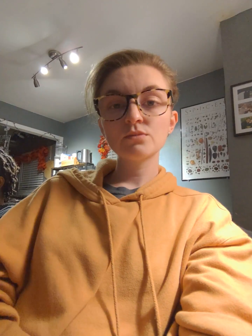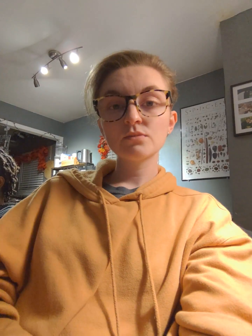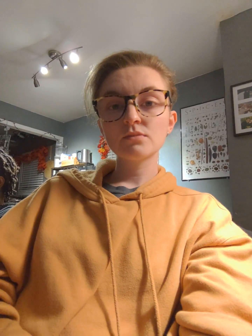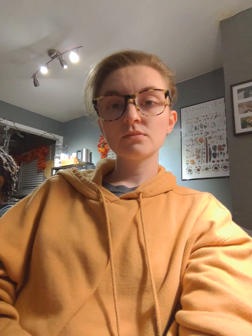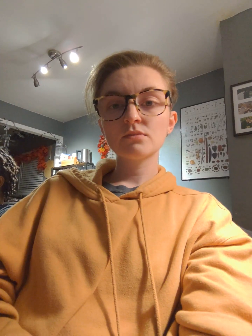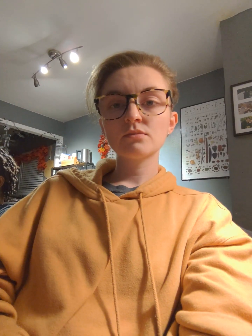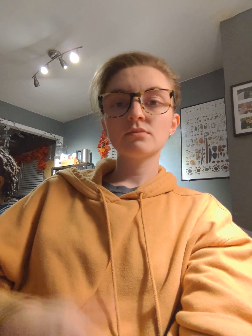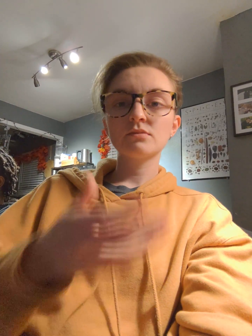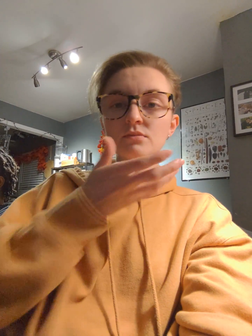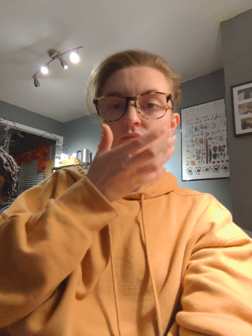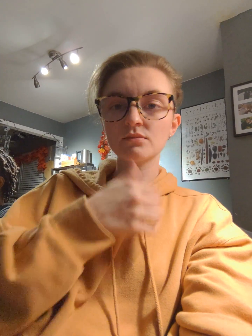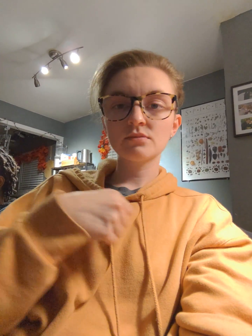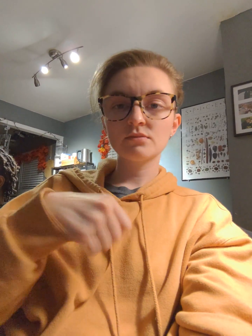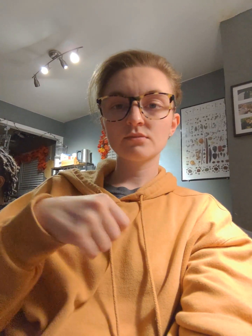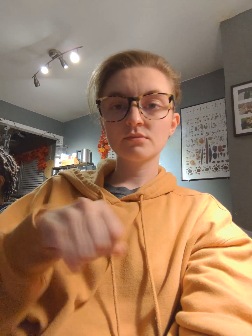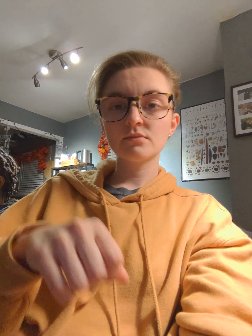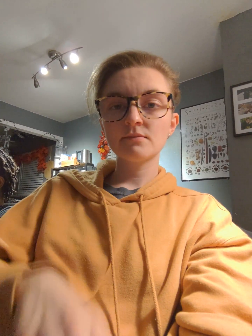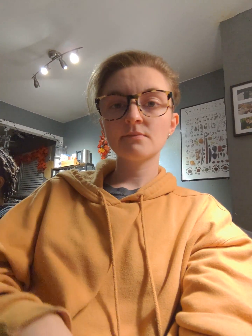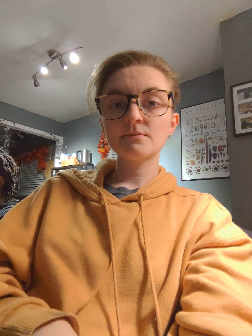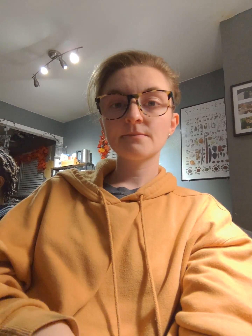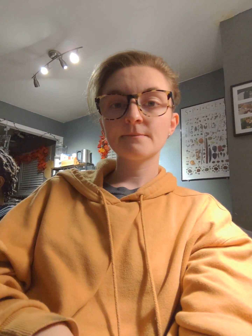lawn mower